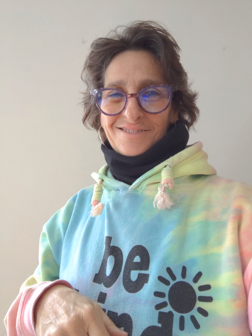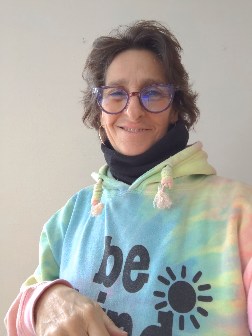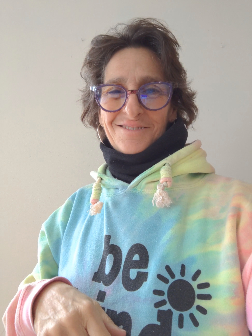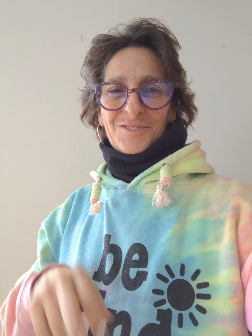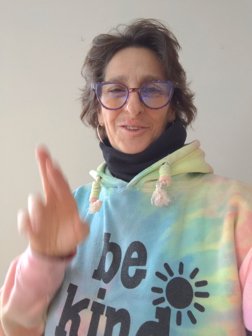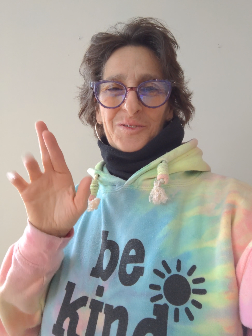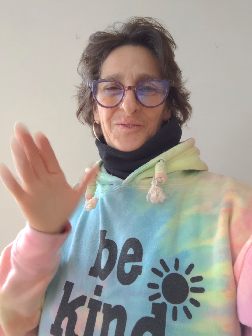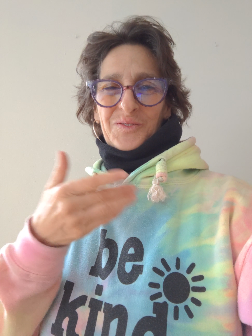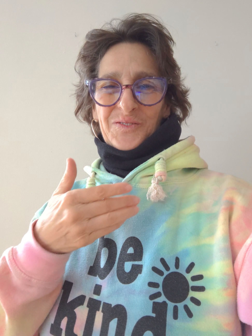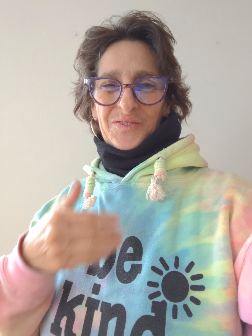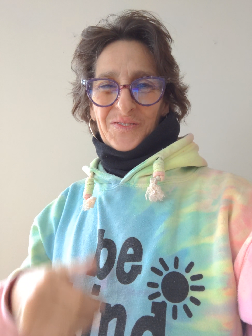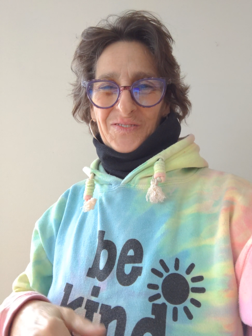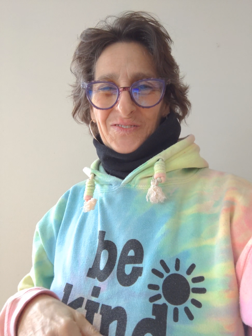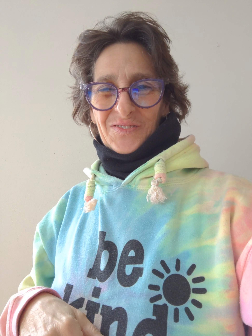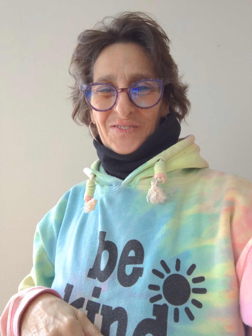room